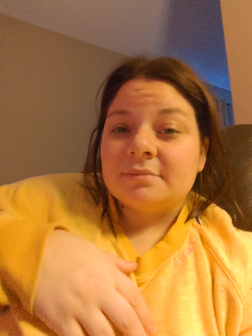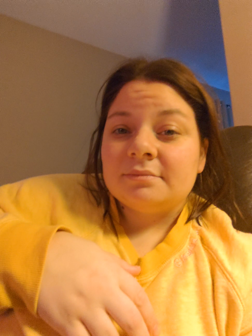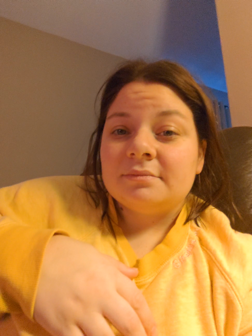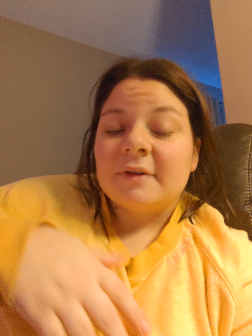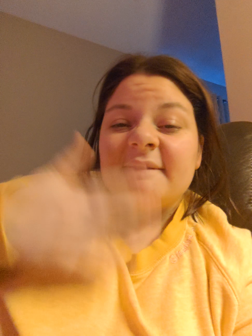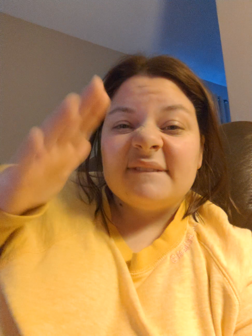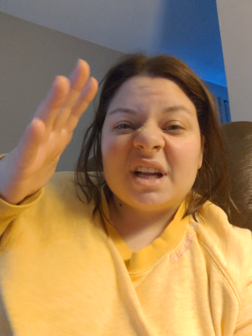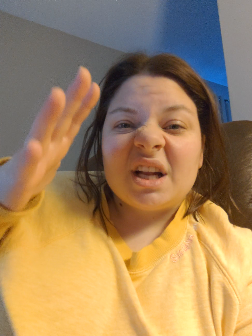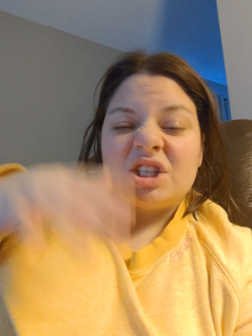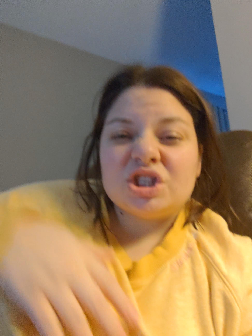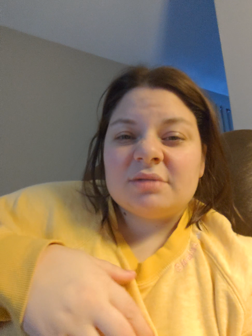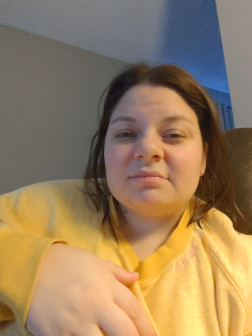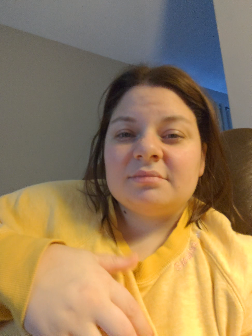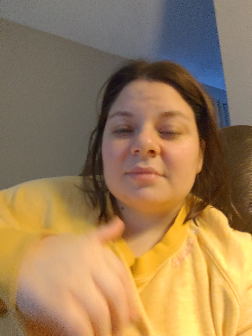finish